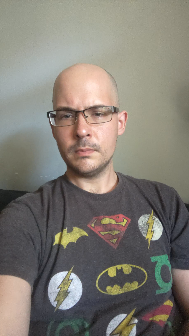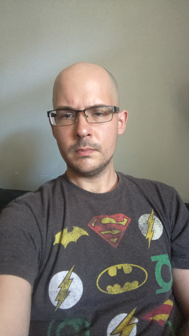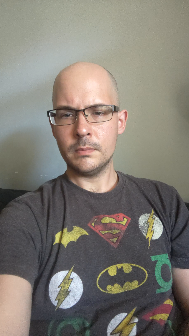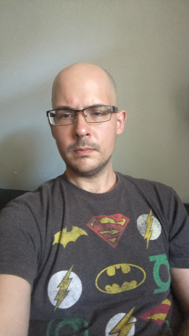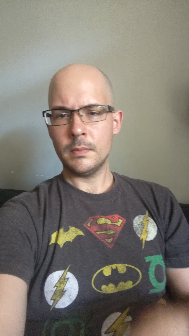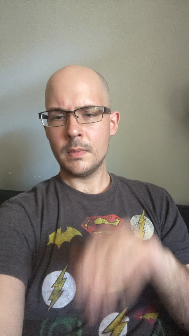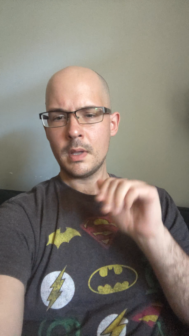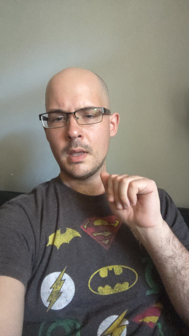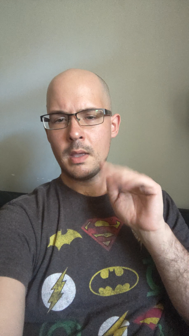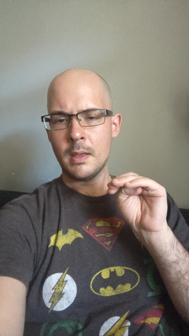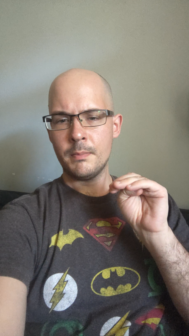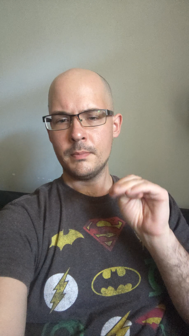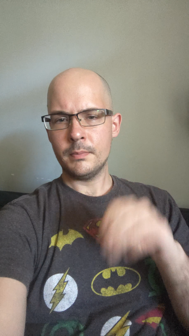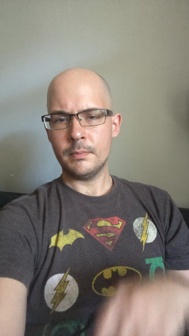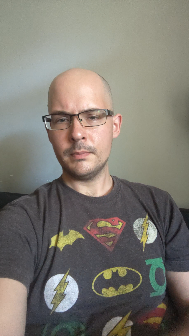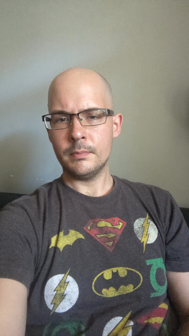am